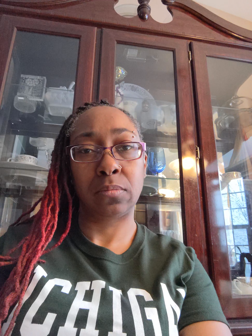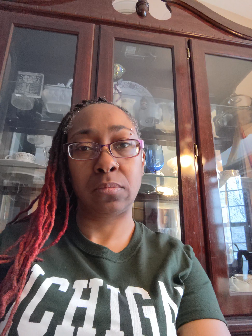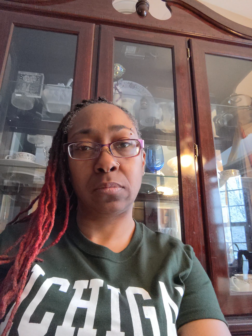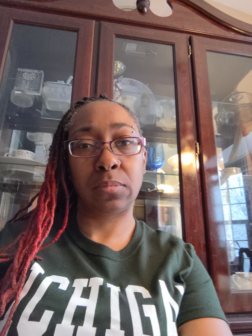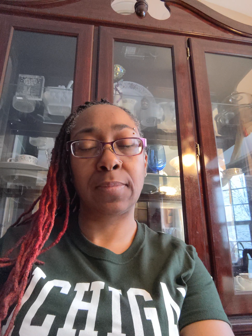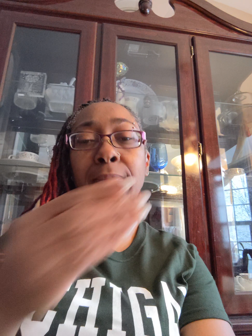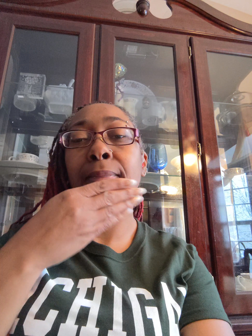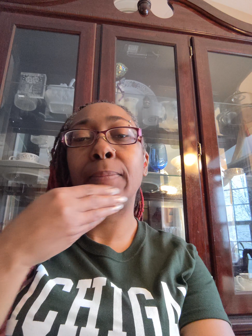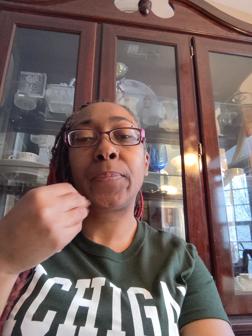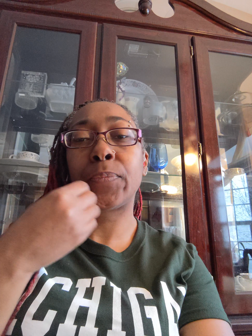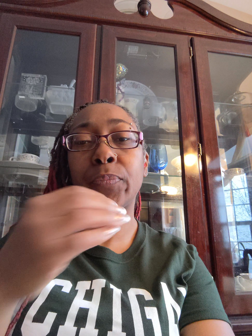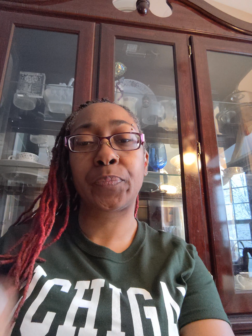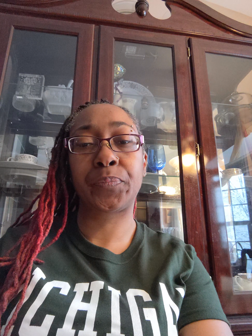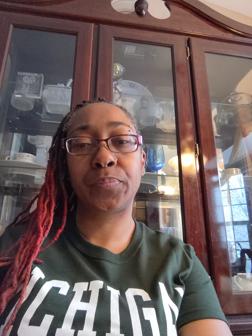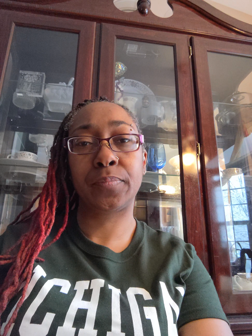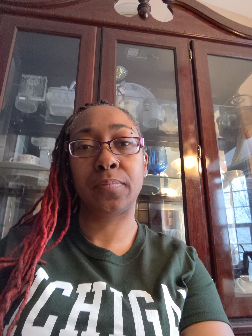napkin